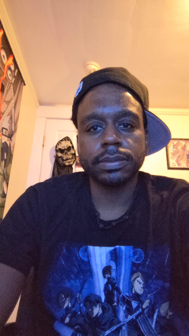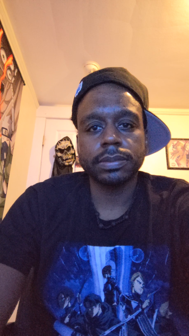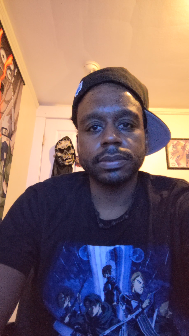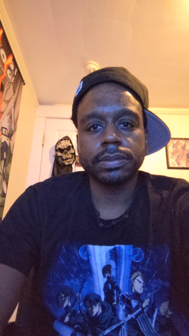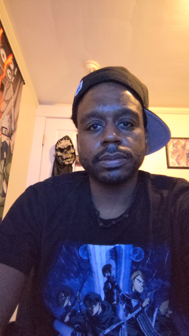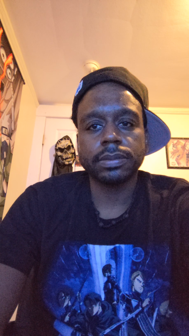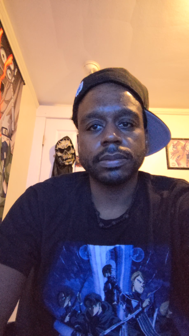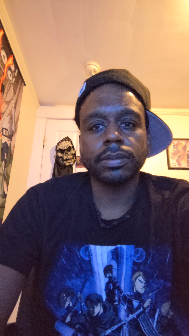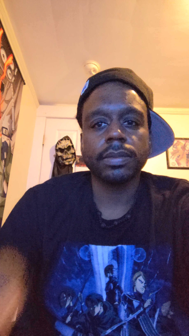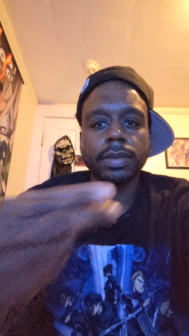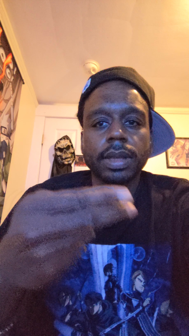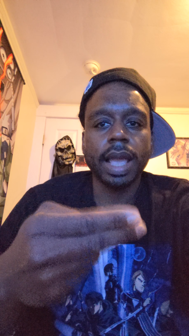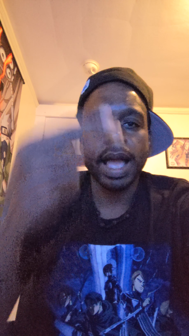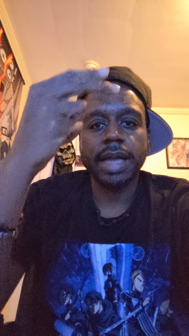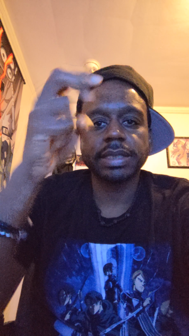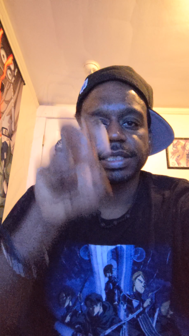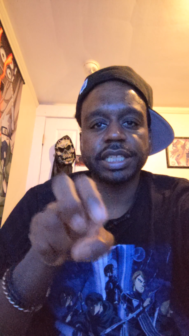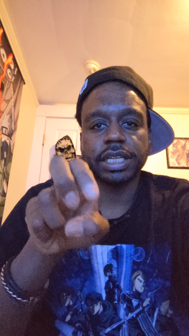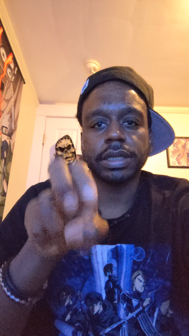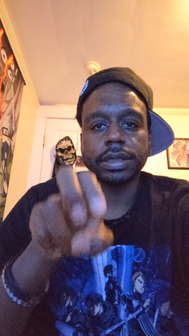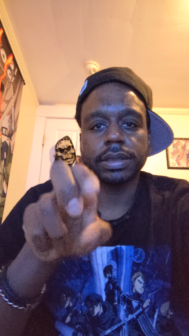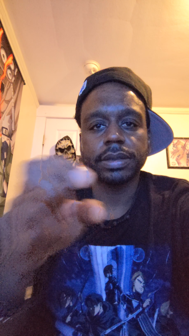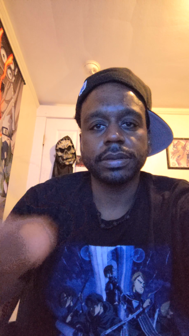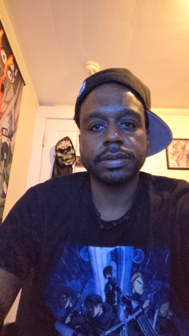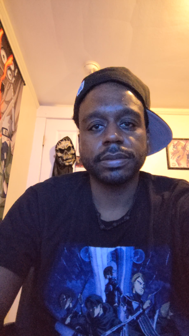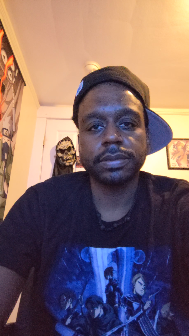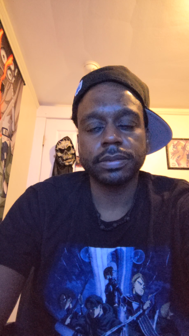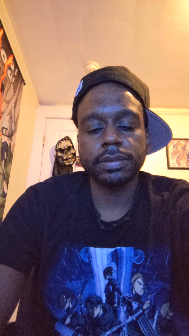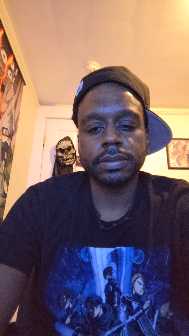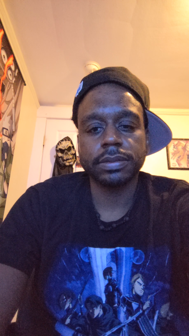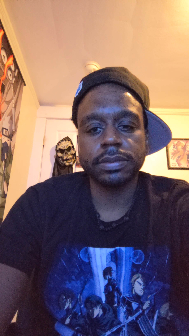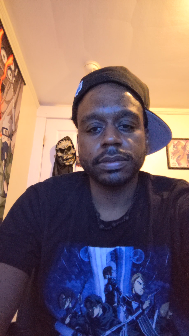high chair